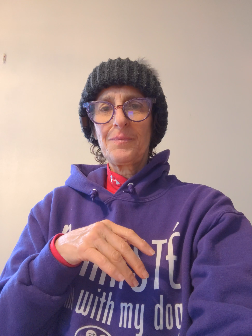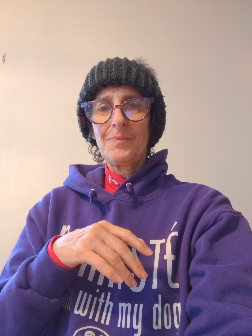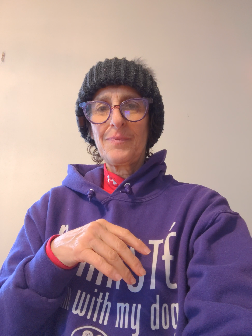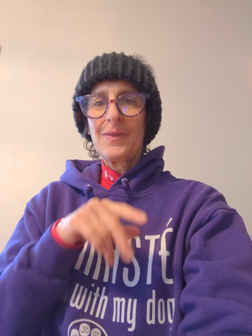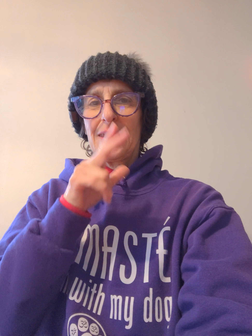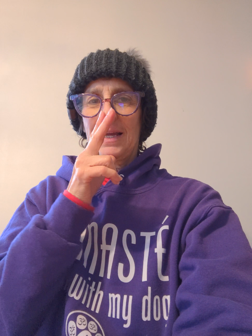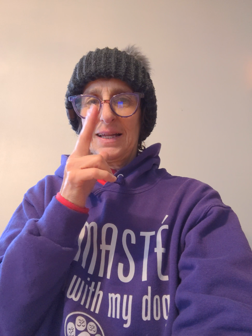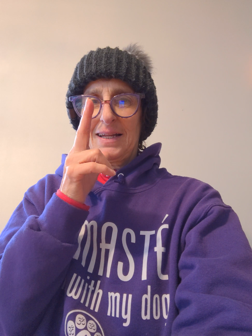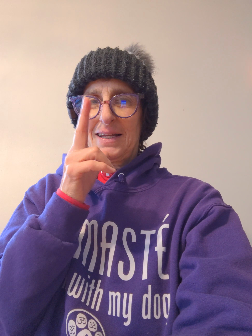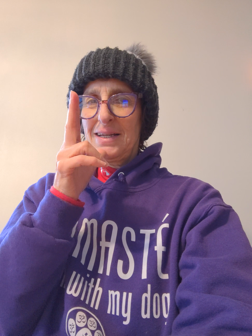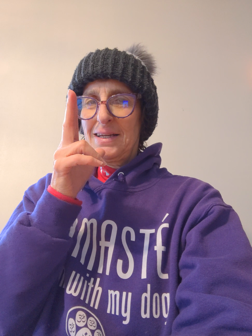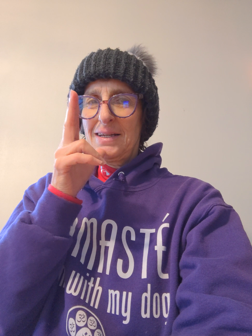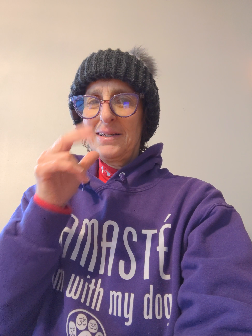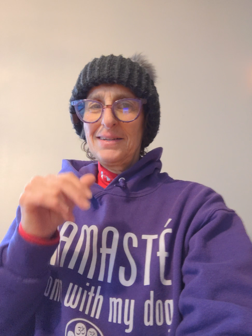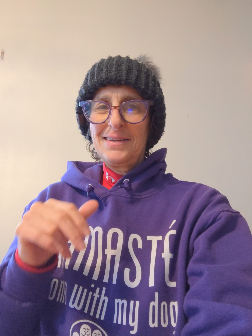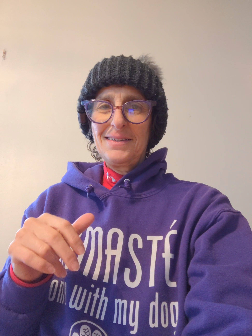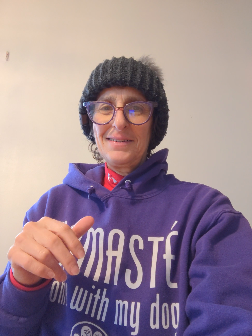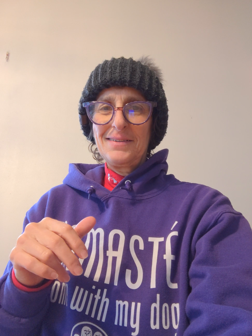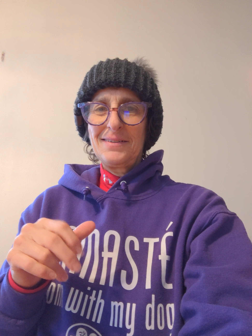hen